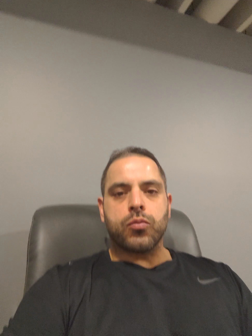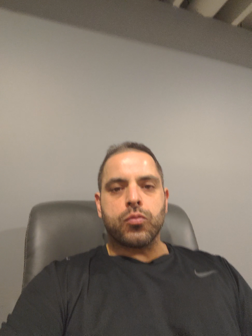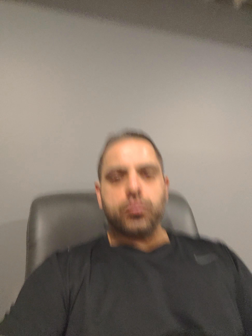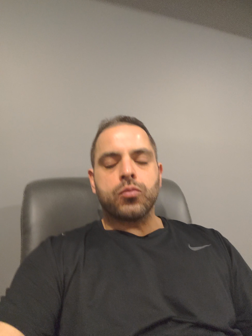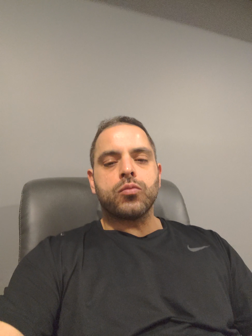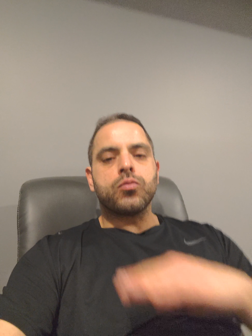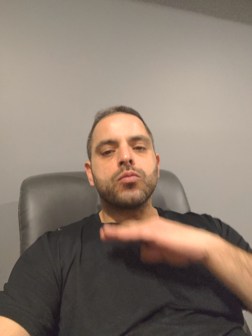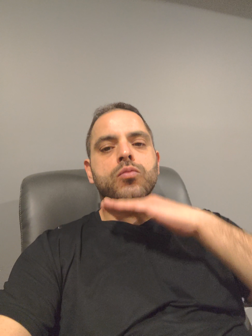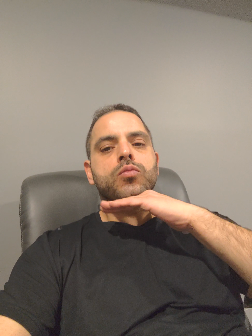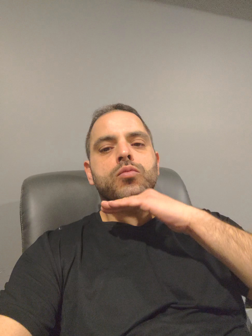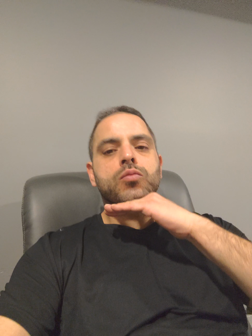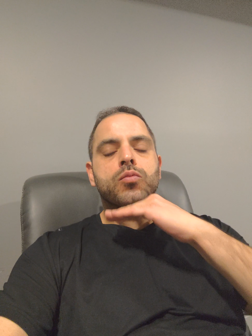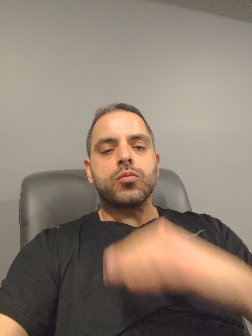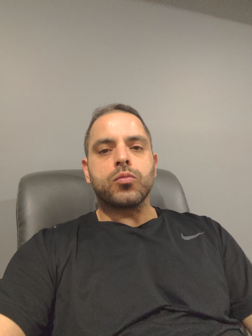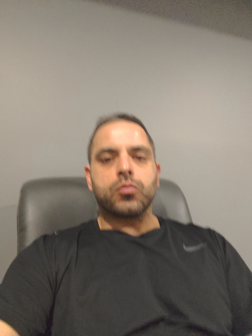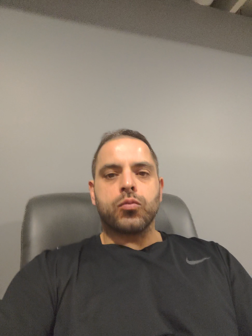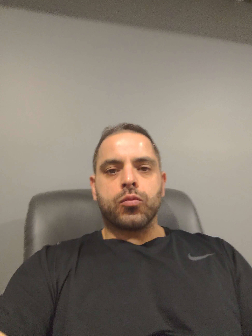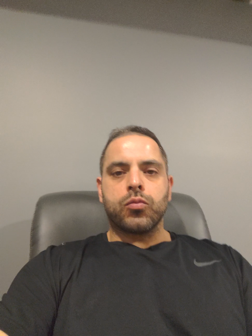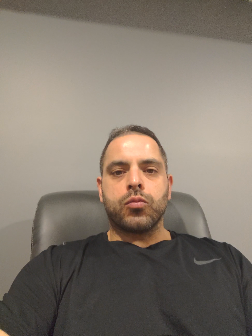pig